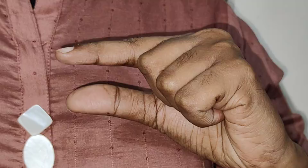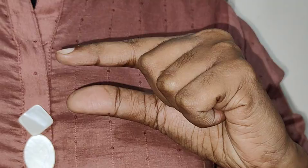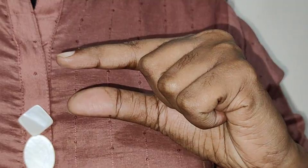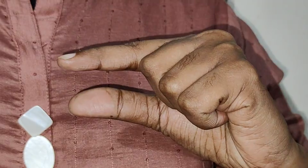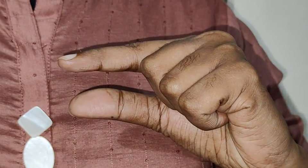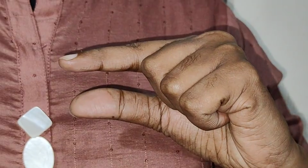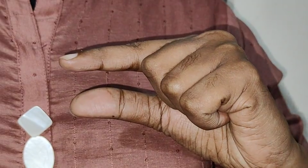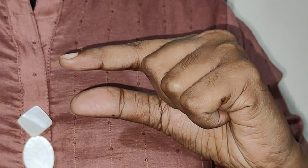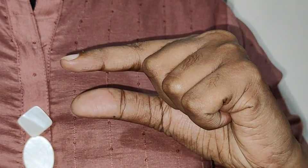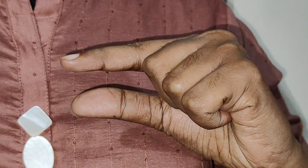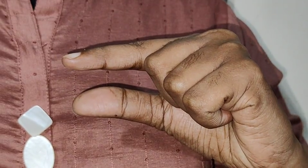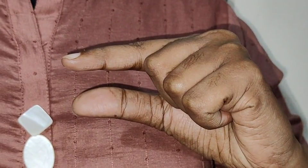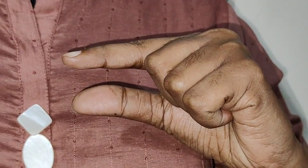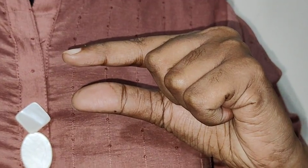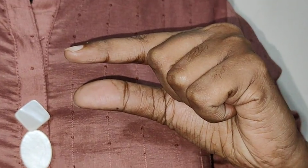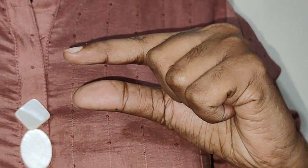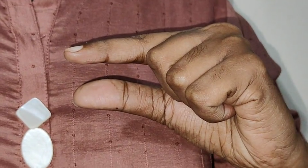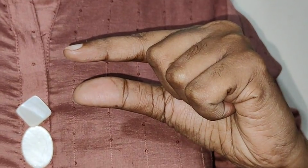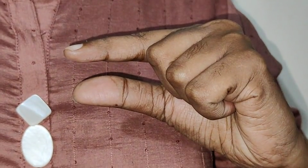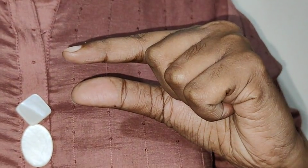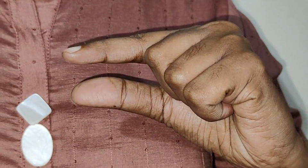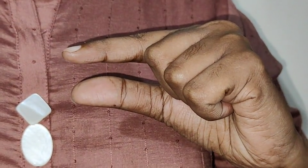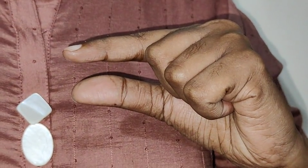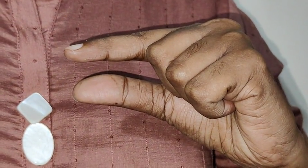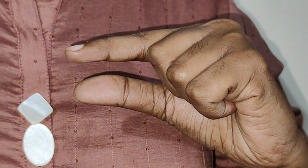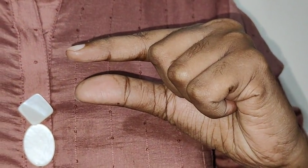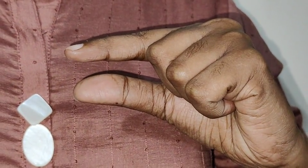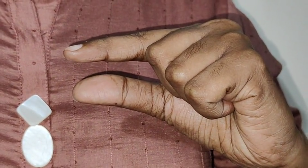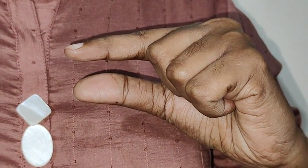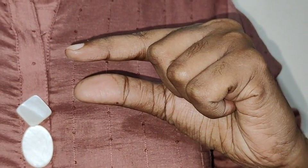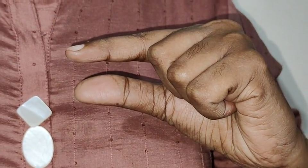ഉ